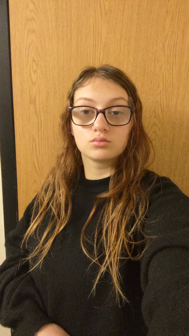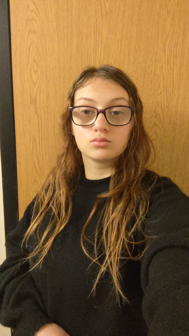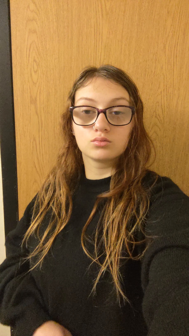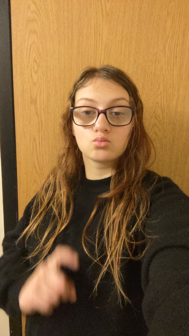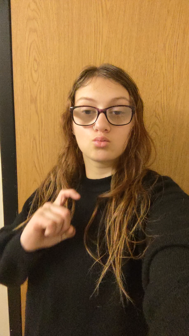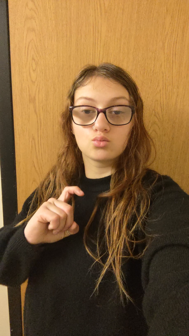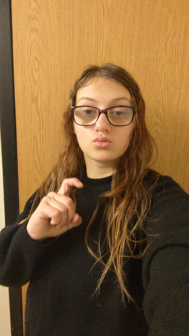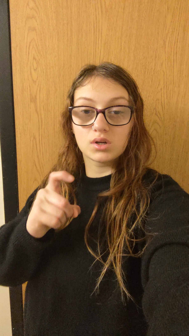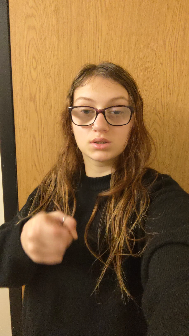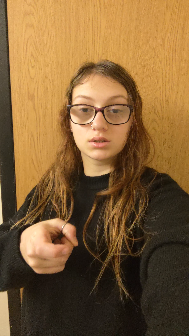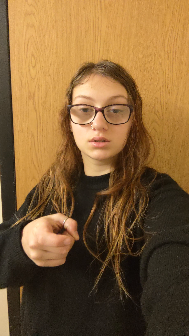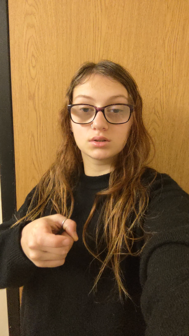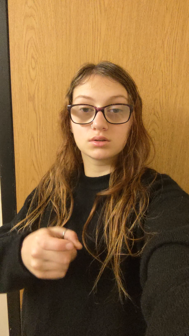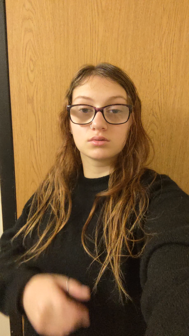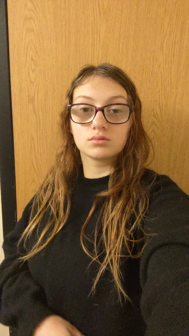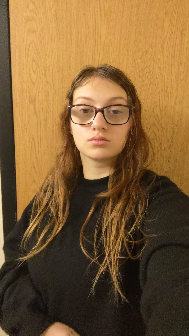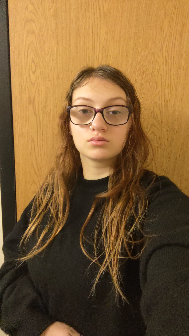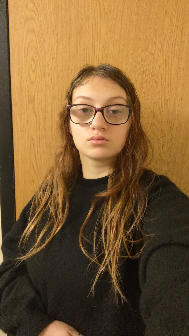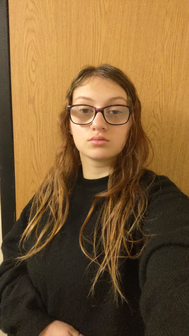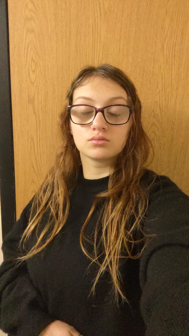present